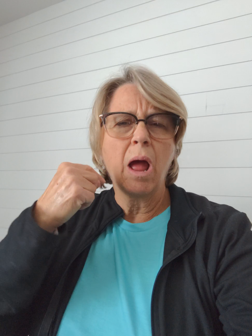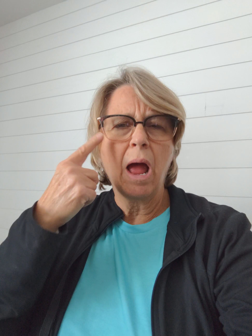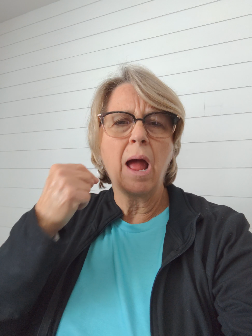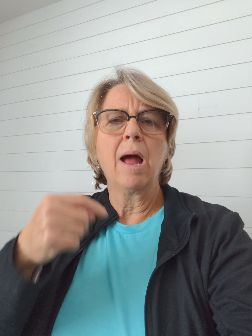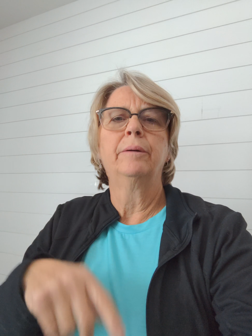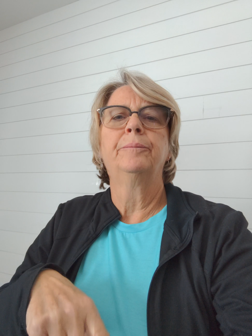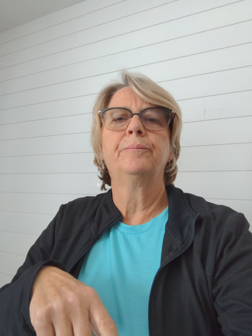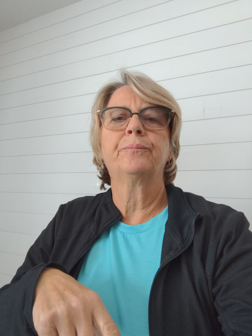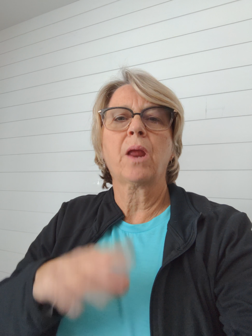cry